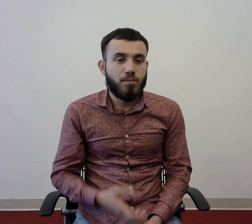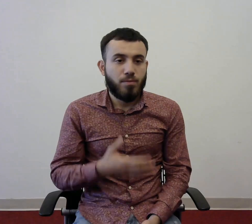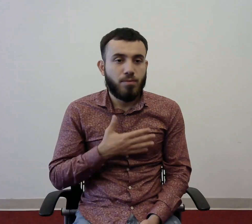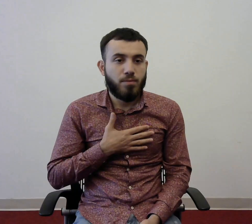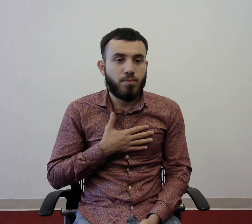mən